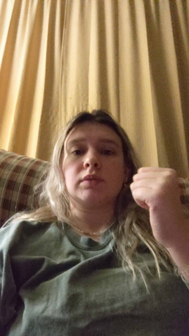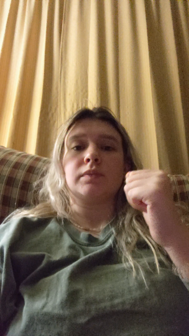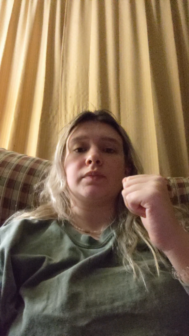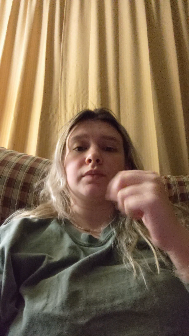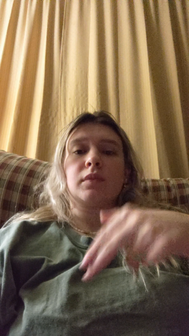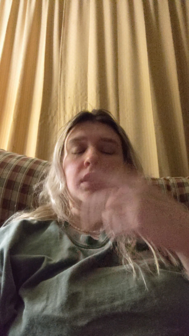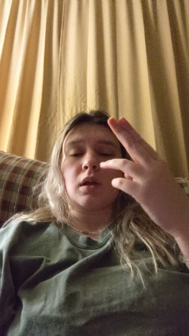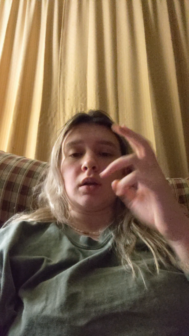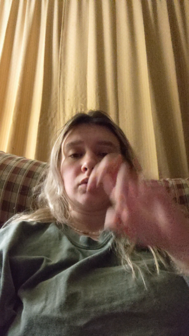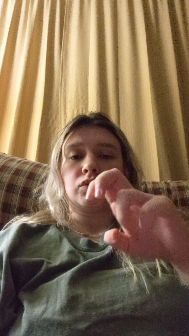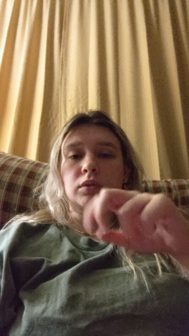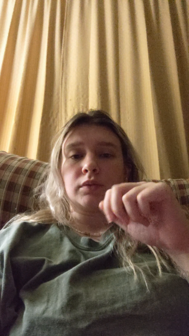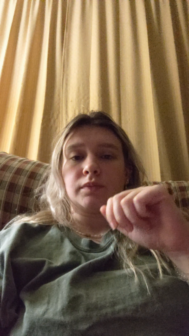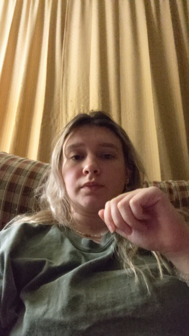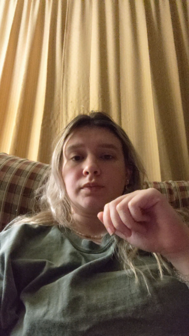high chair